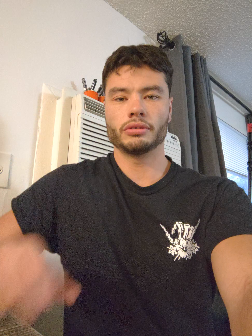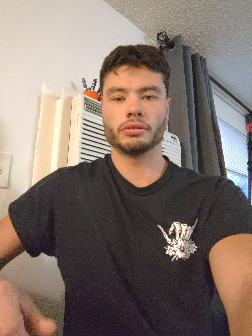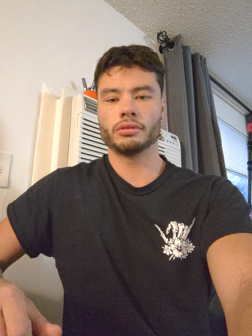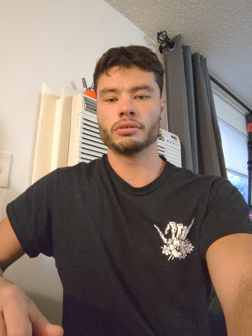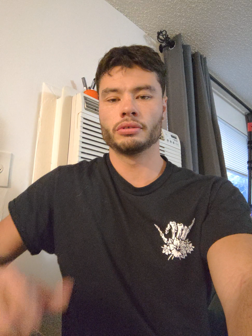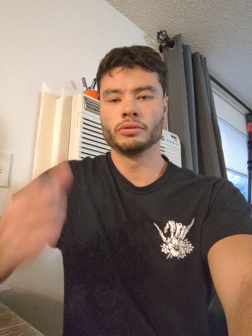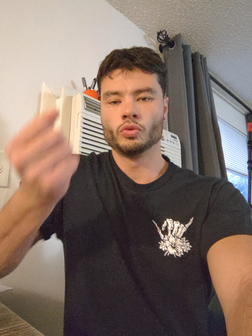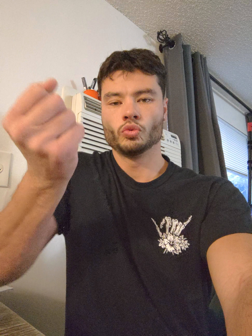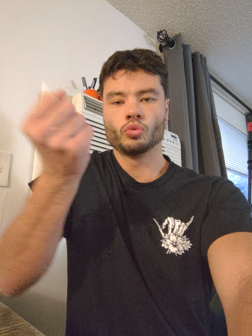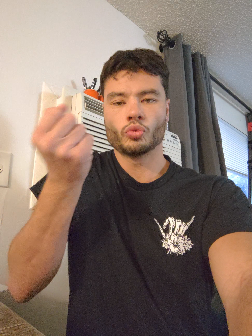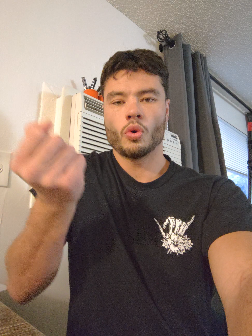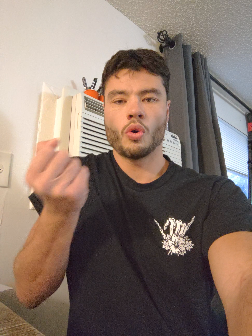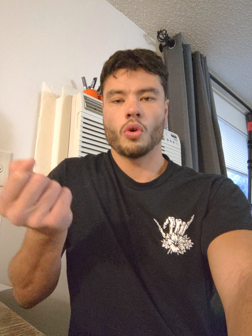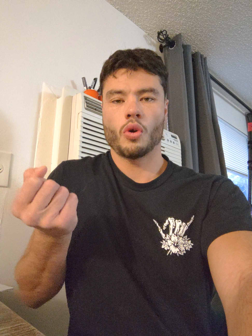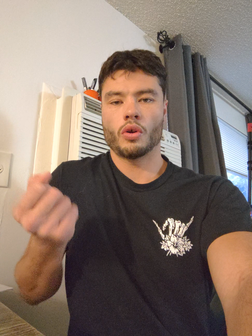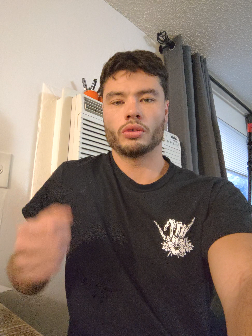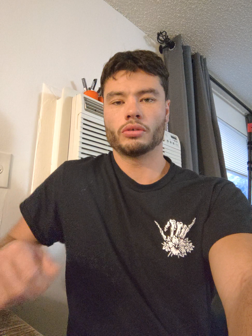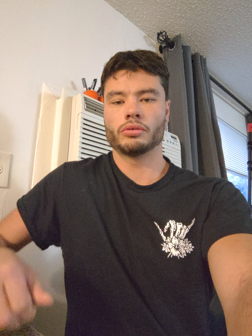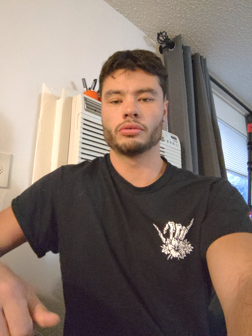drawer